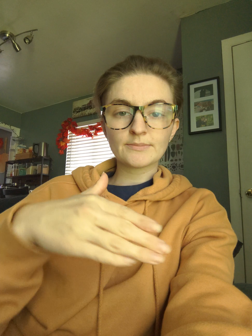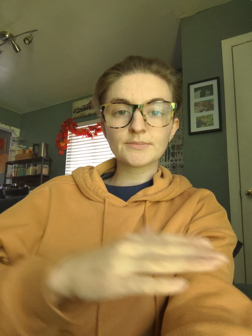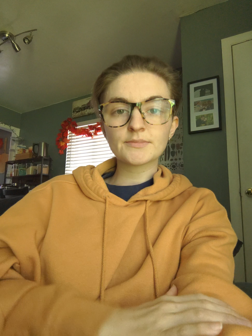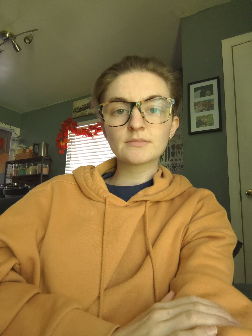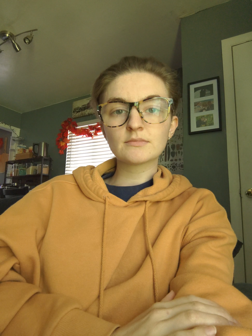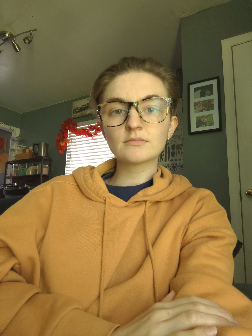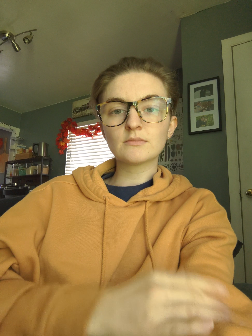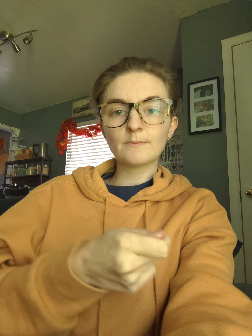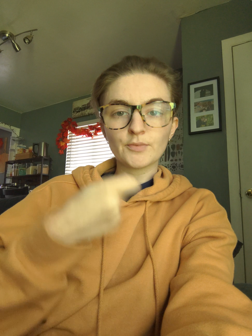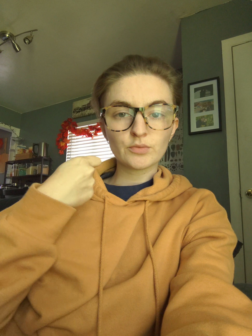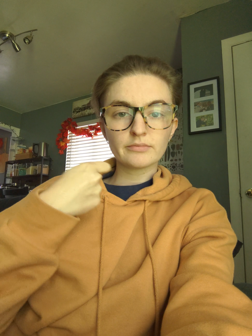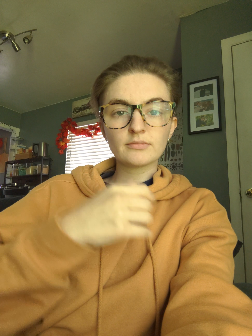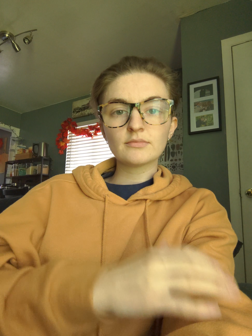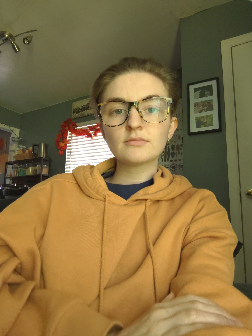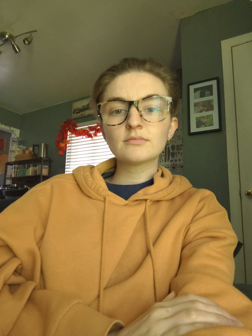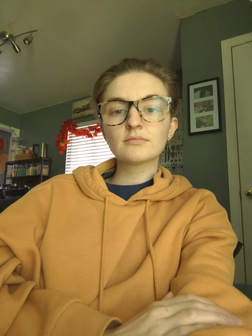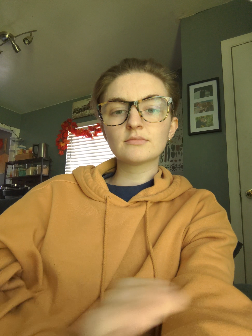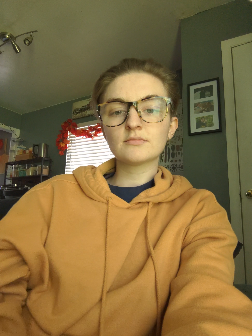pull